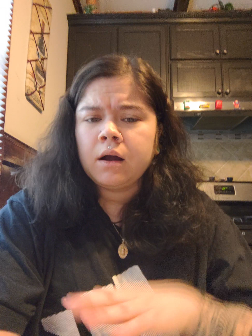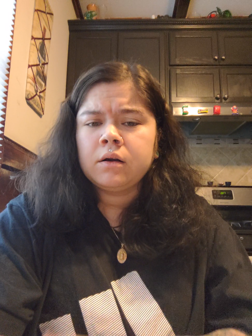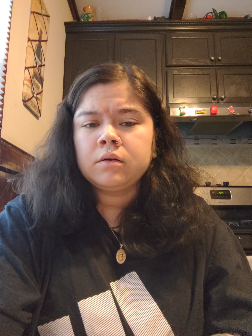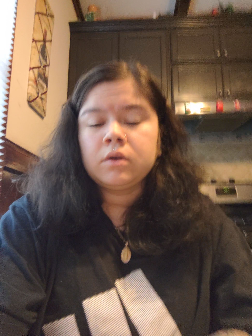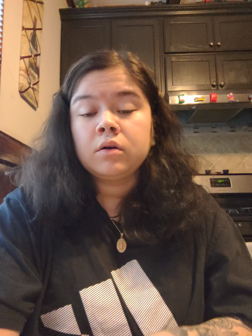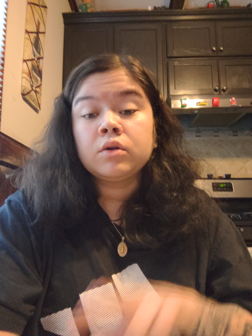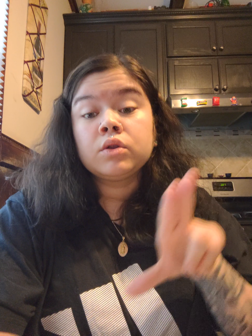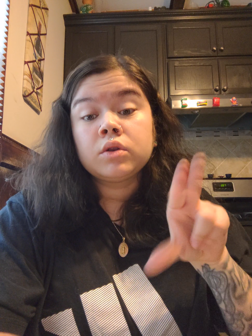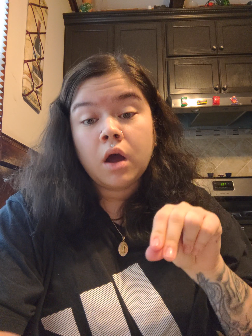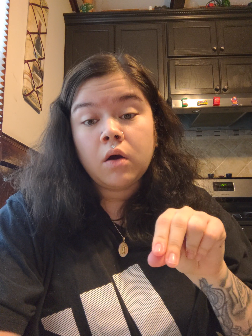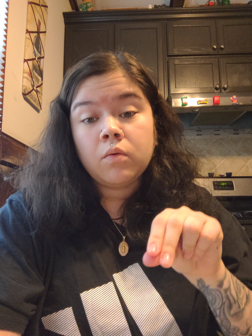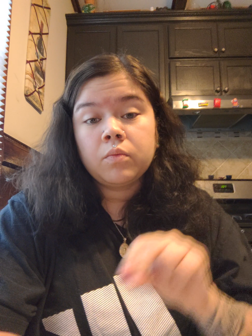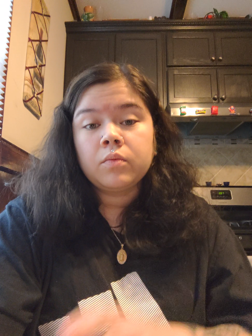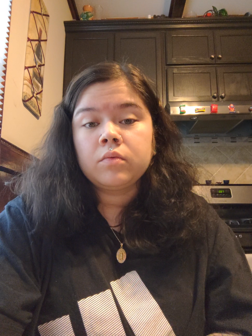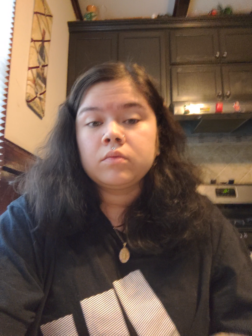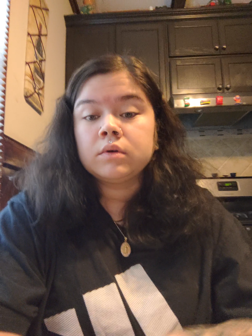no